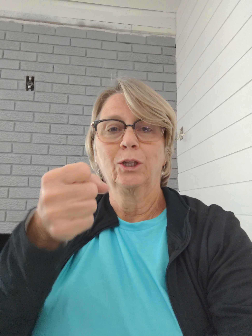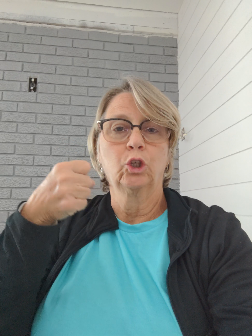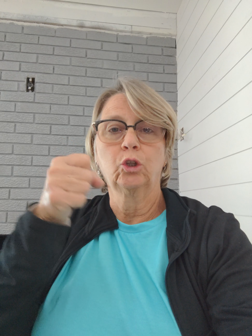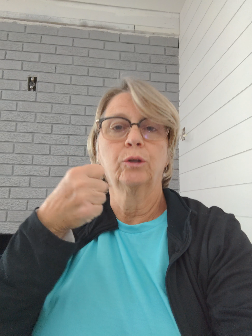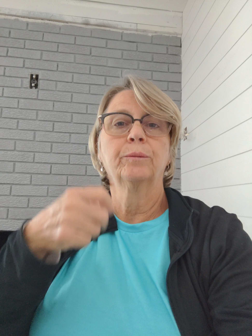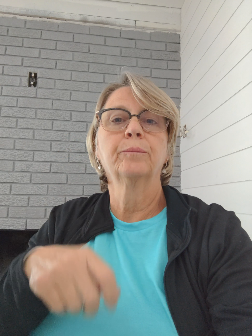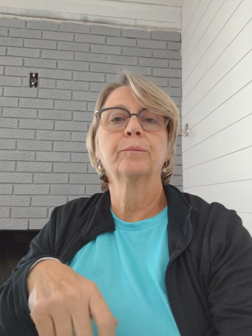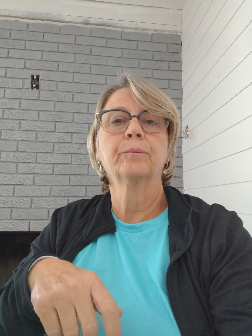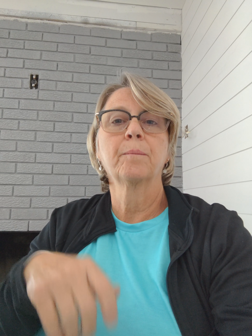refrigerator